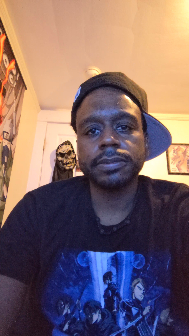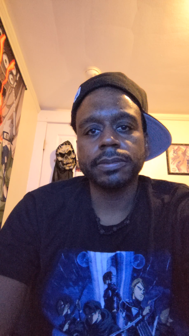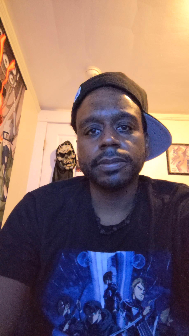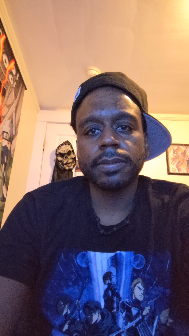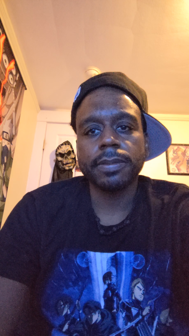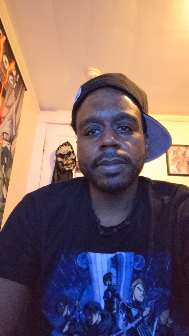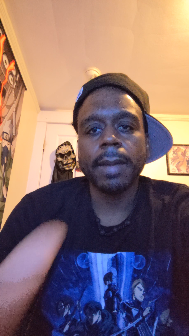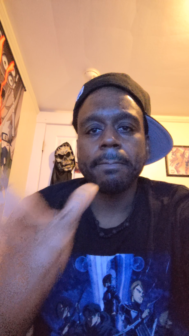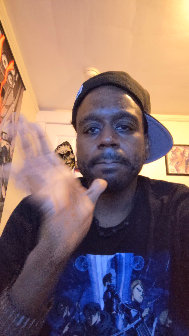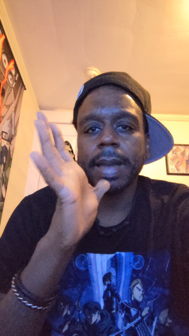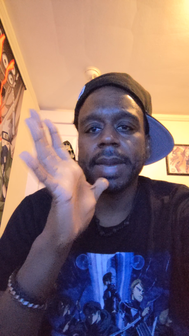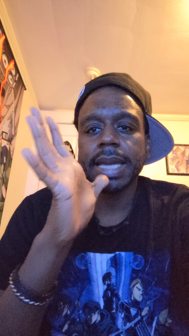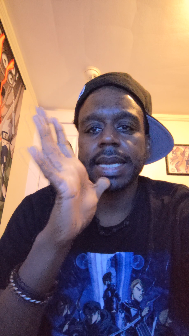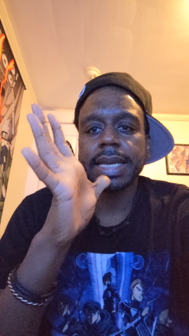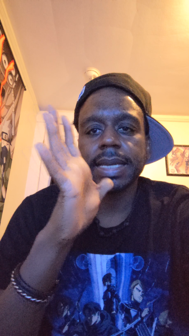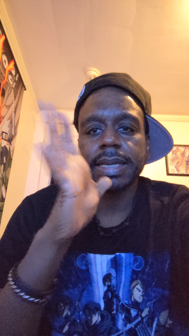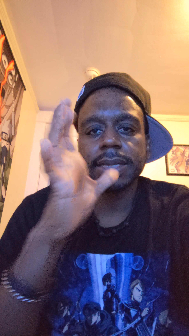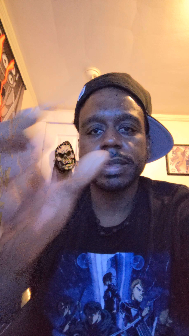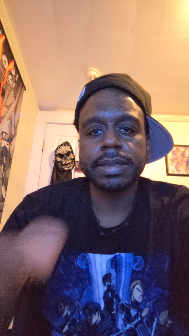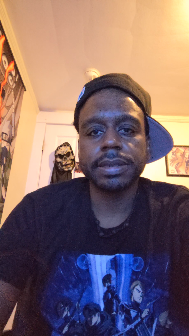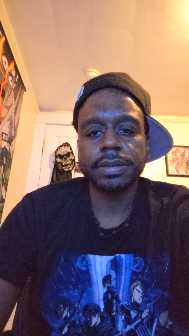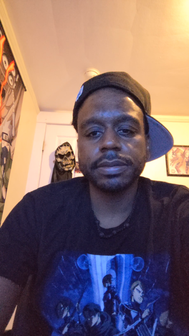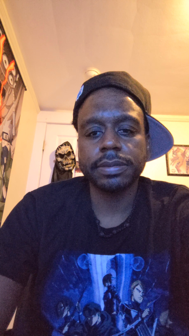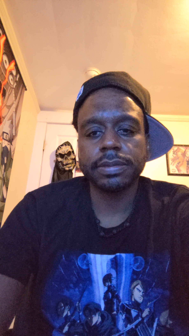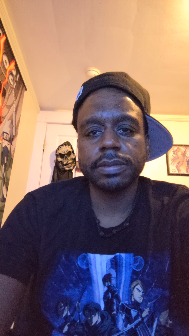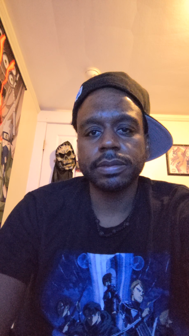mommy